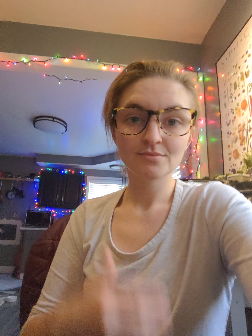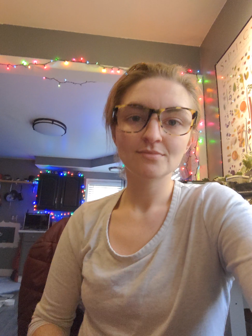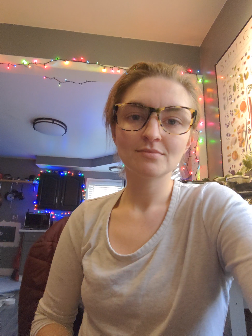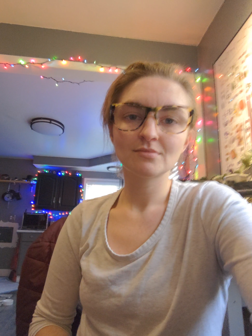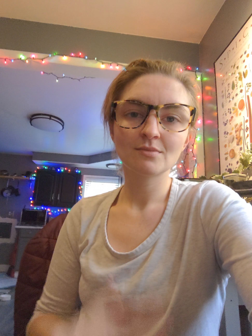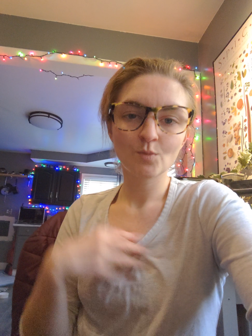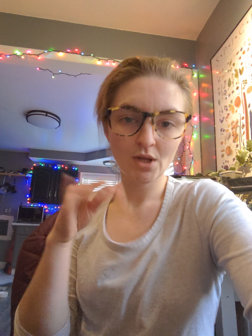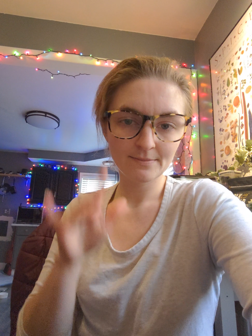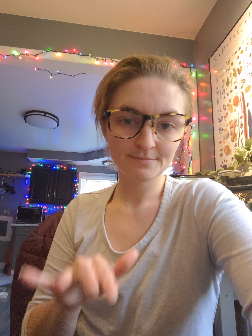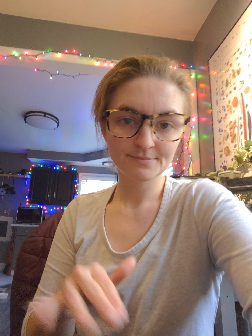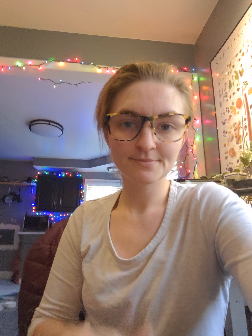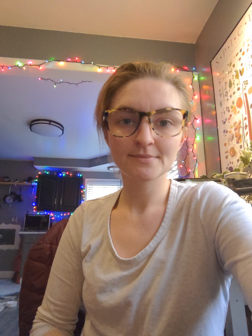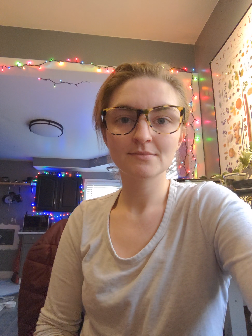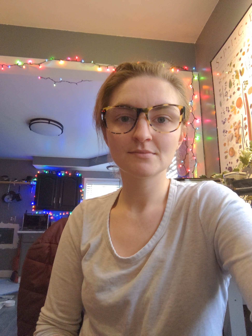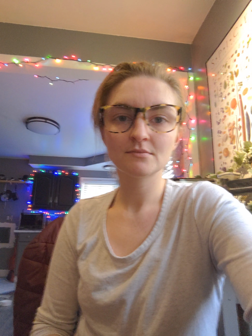snow